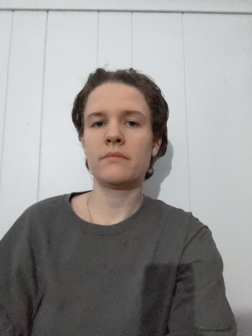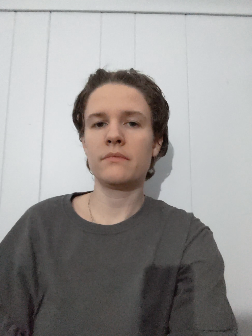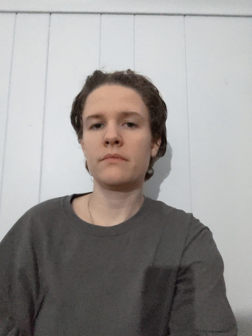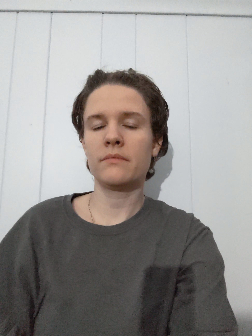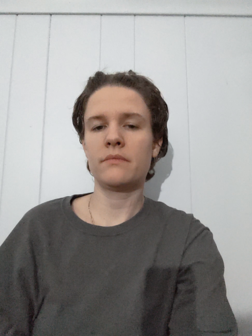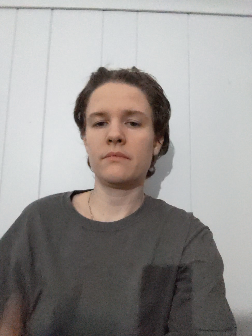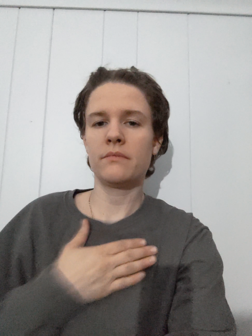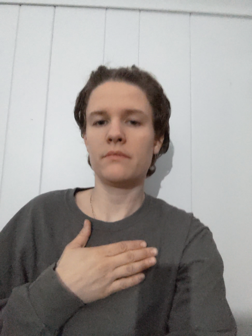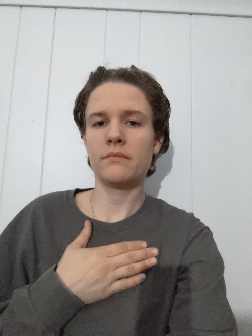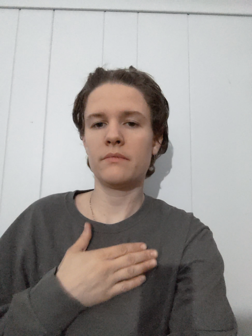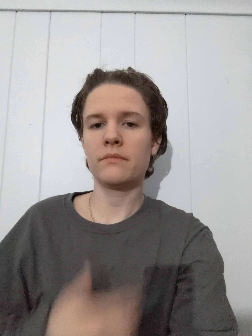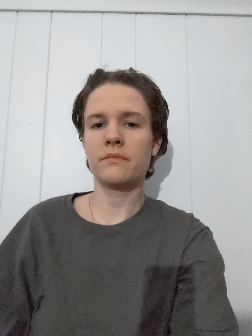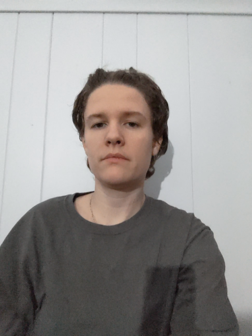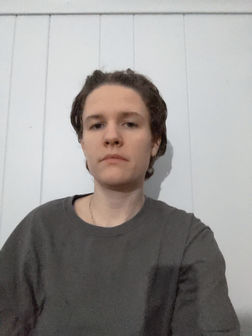my